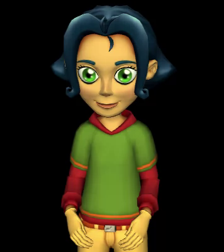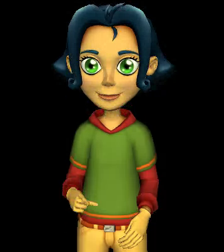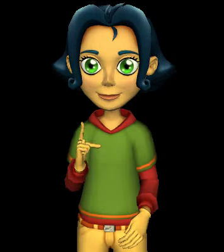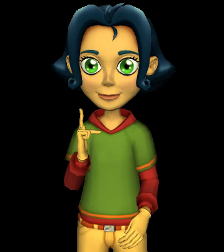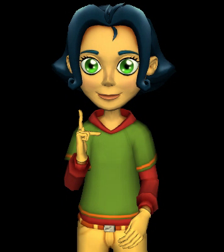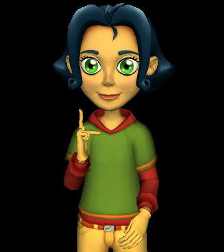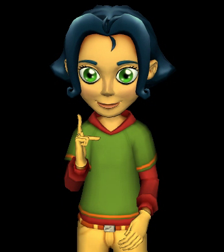كيلومتر